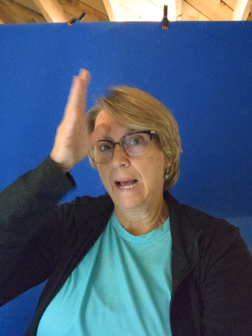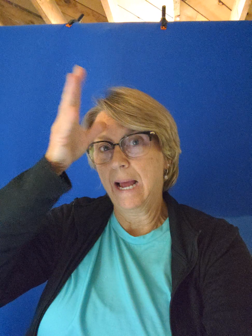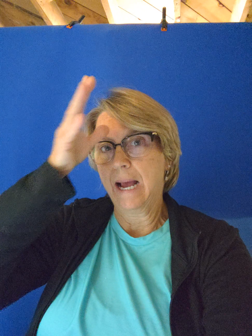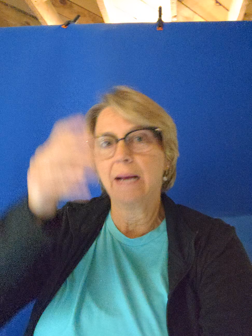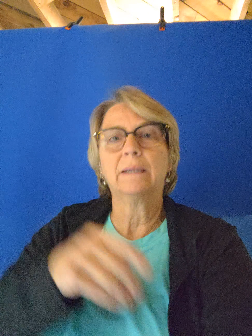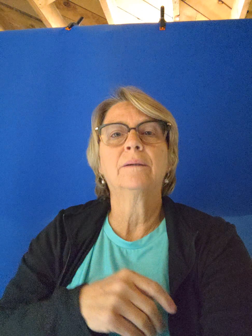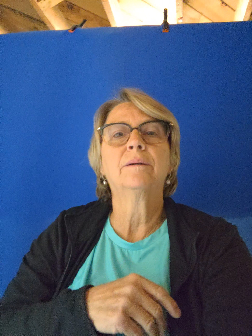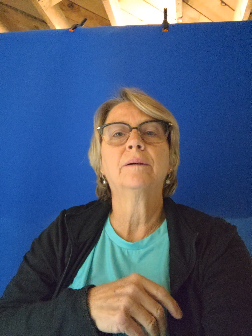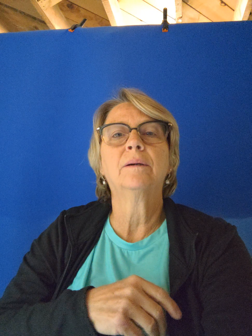dad